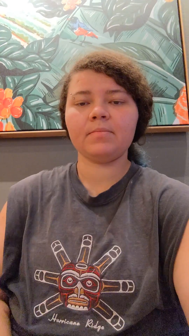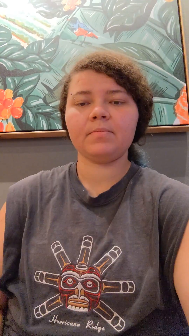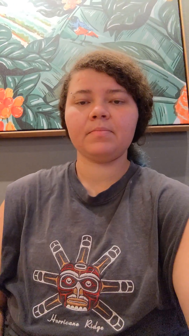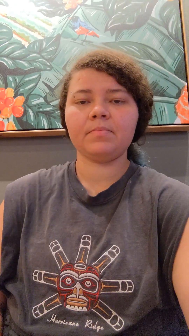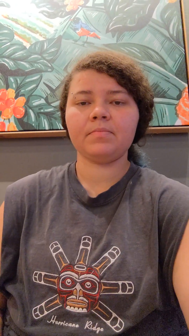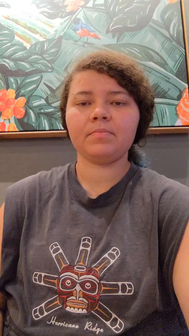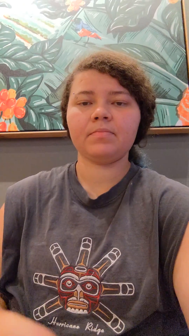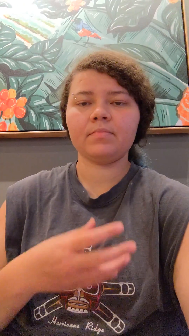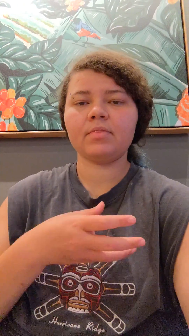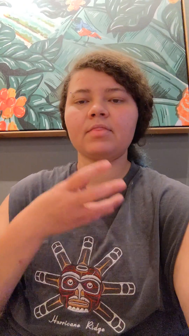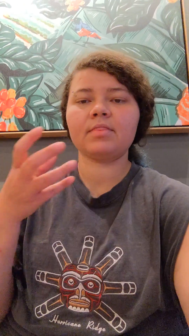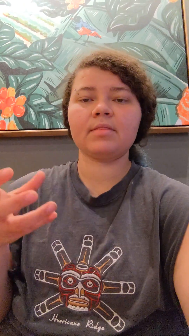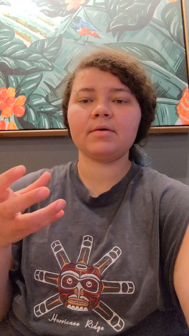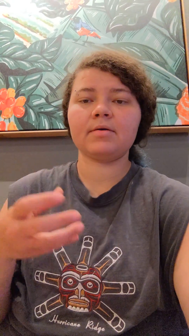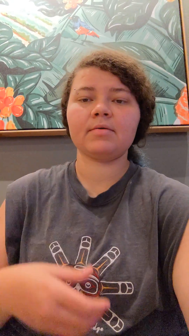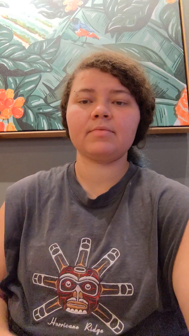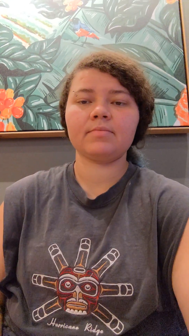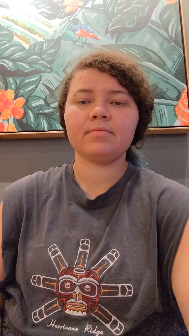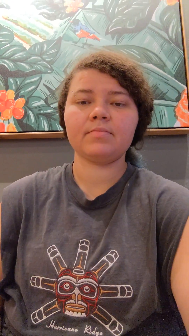a lot